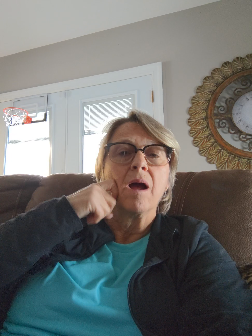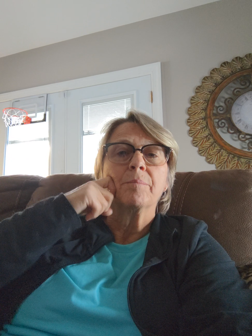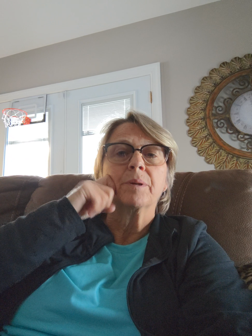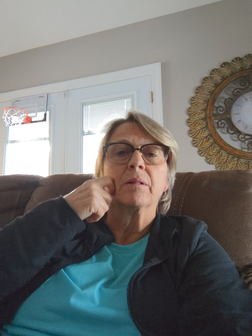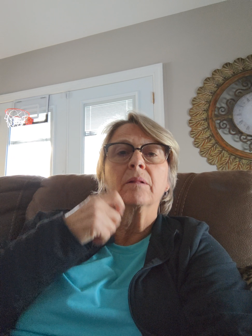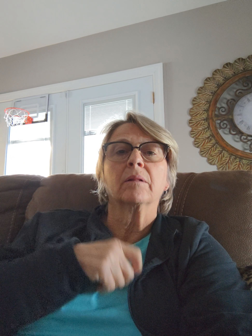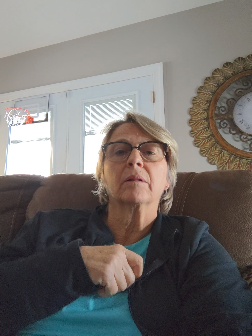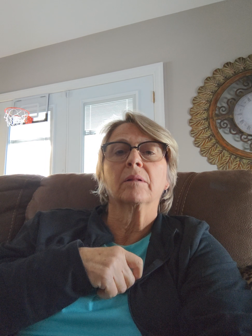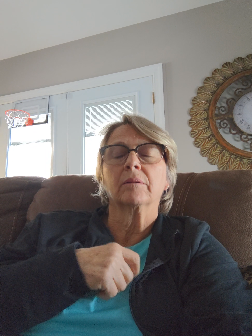apple